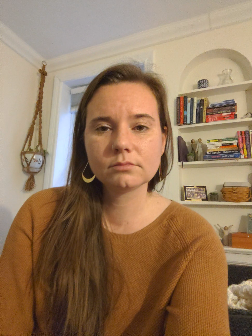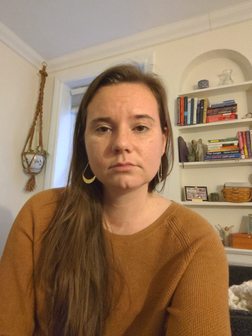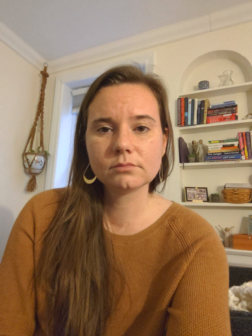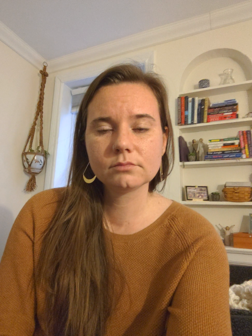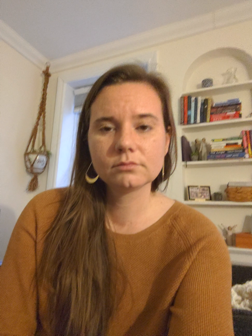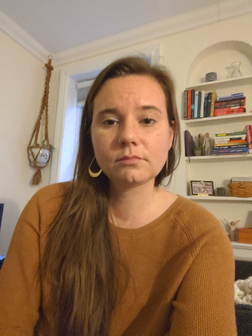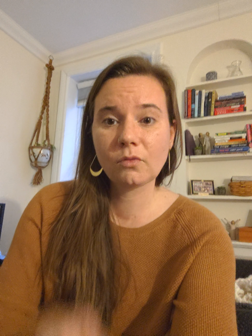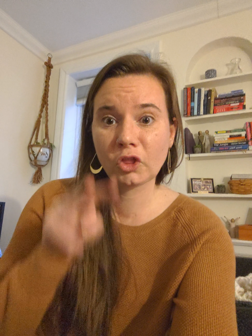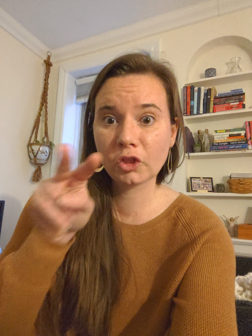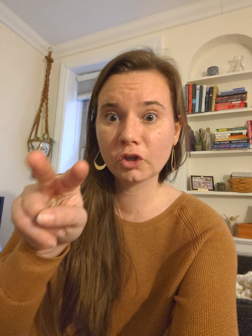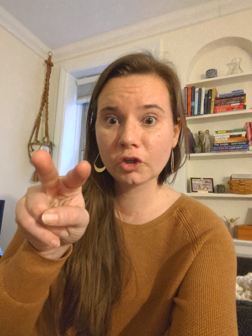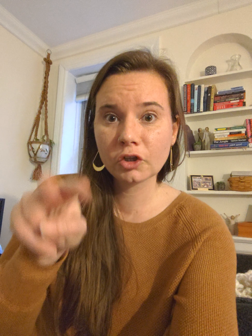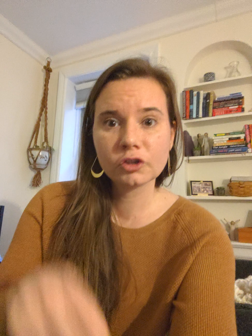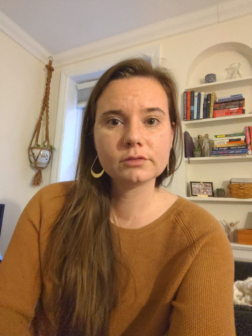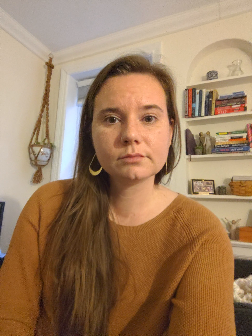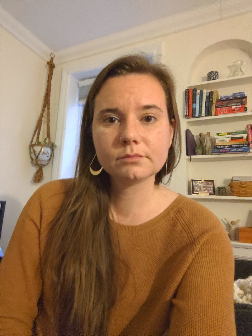look